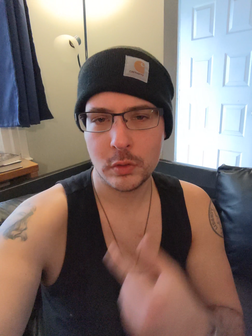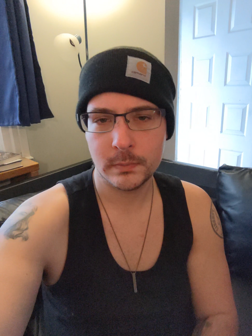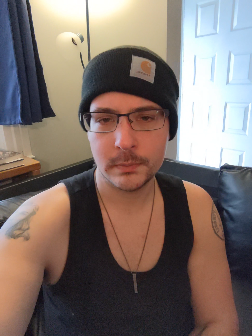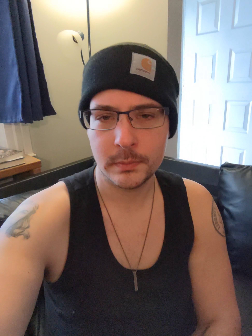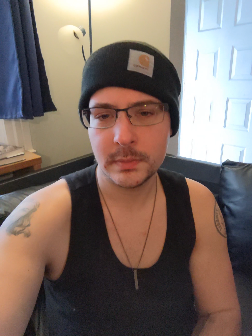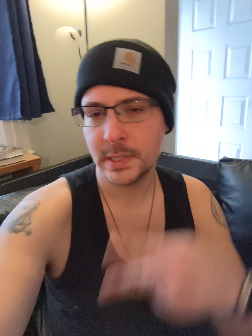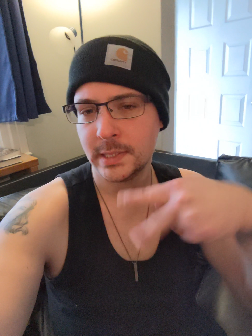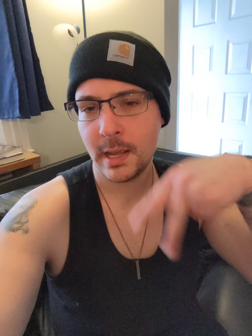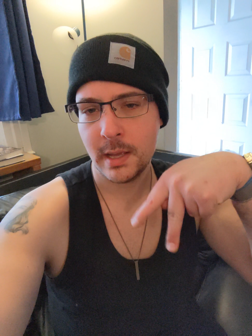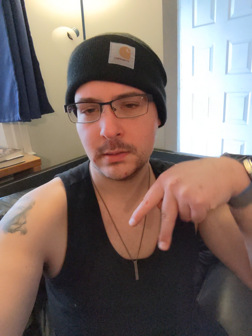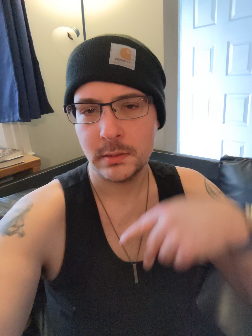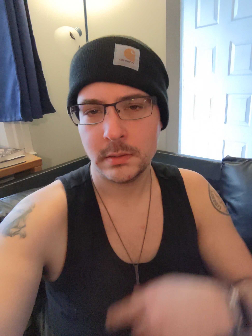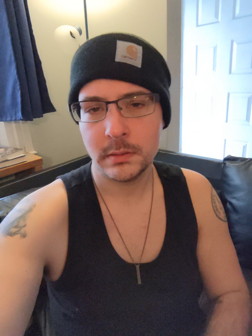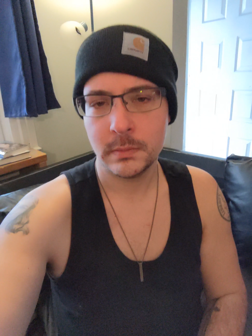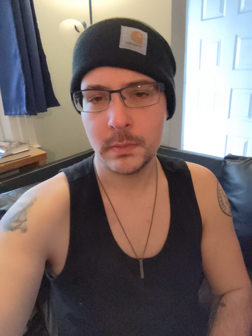dance